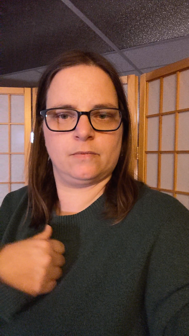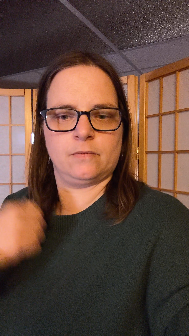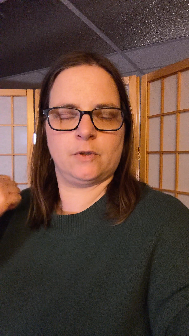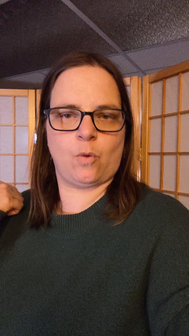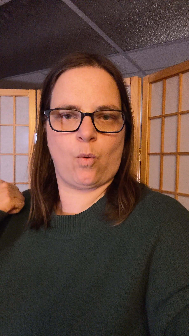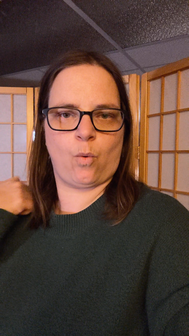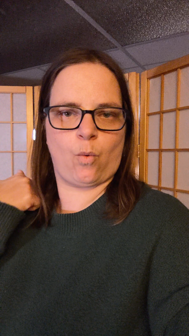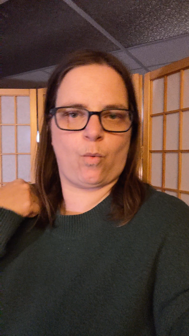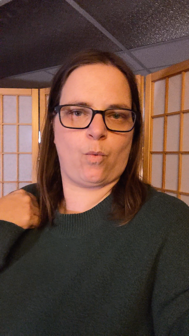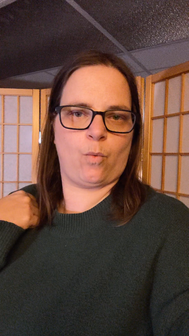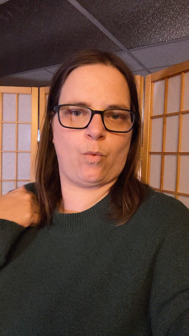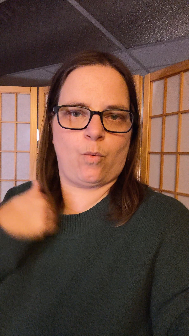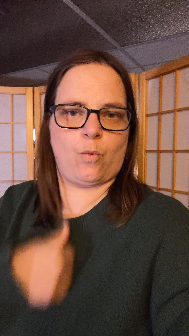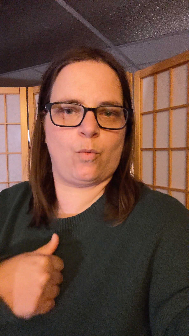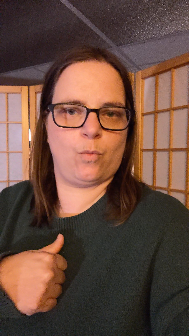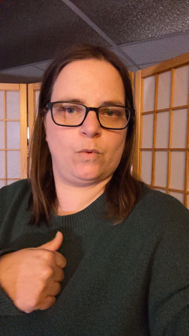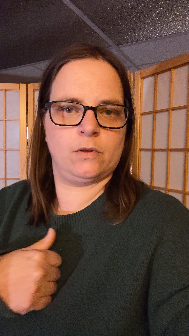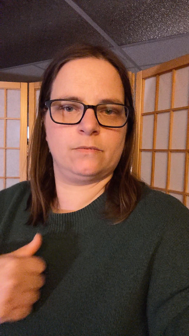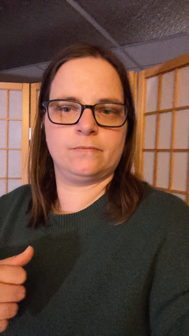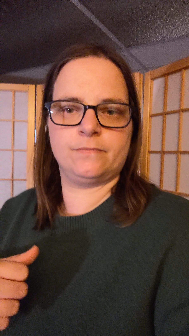coats